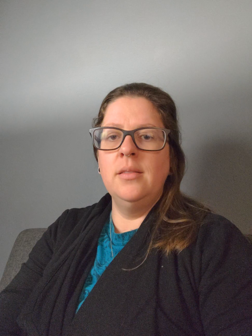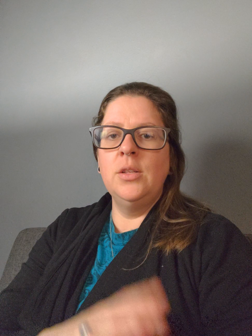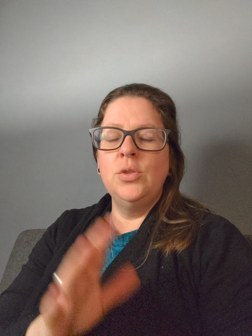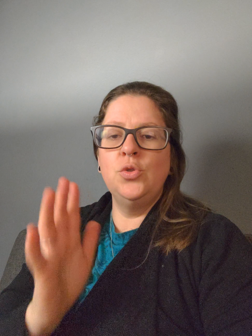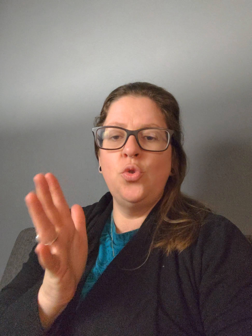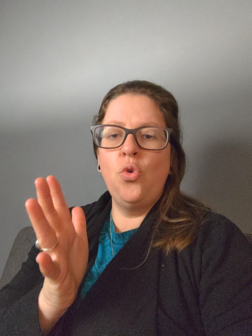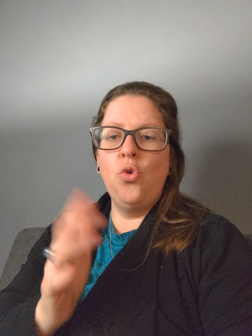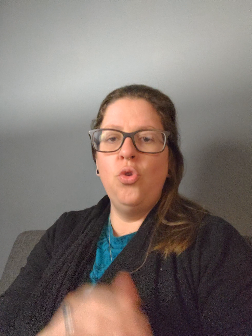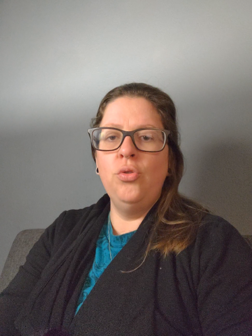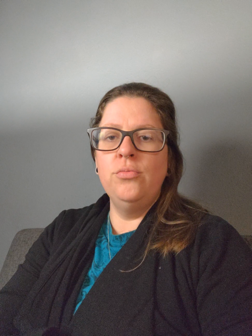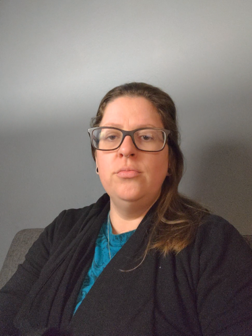talk